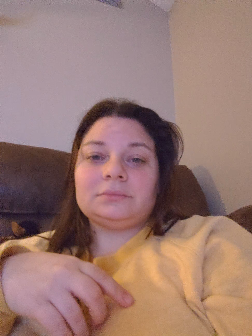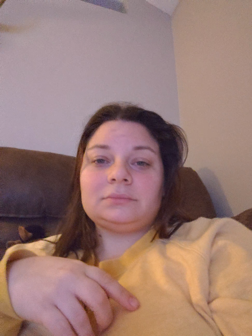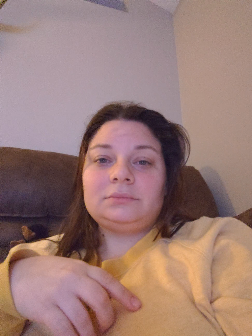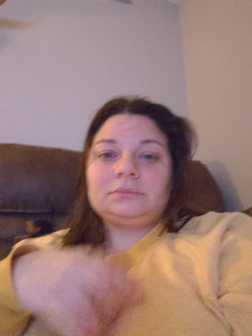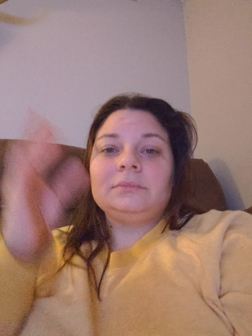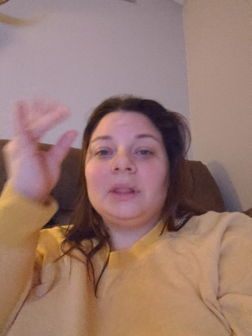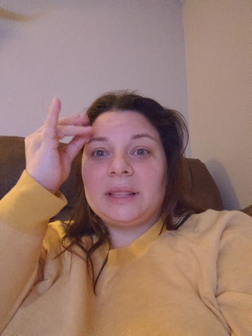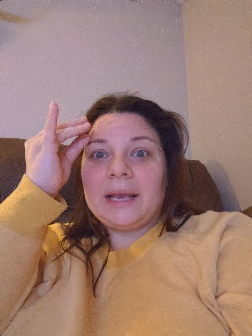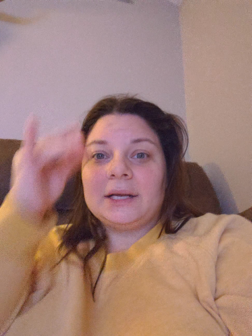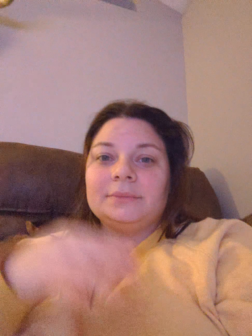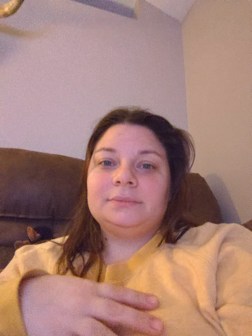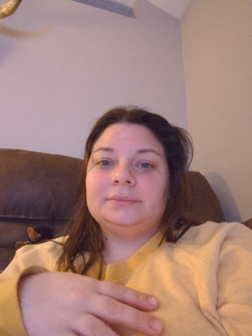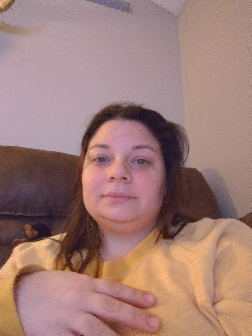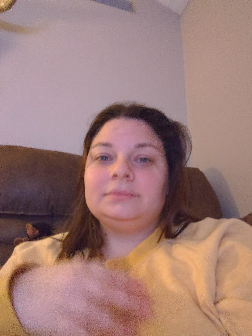think